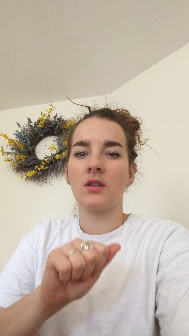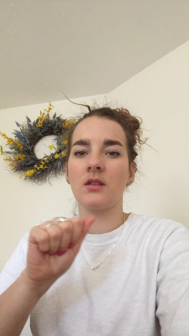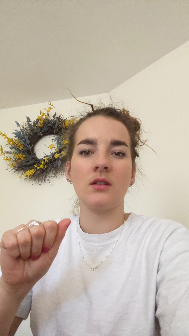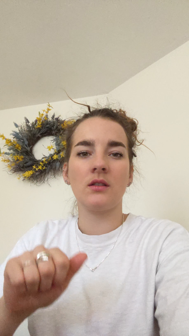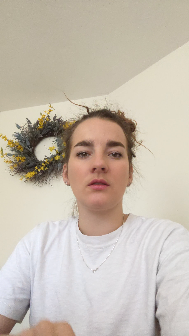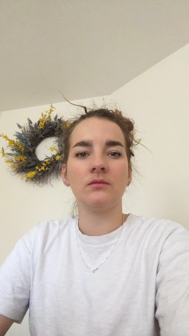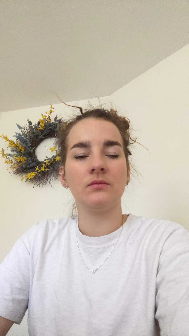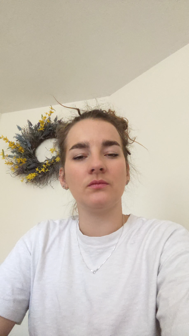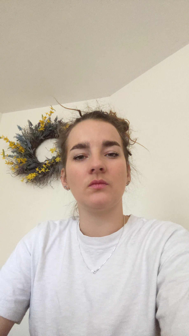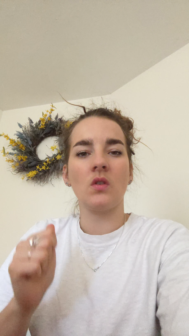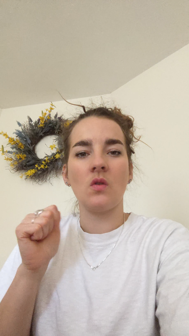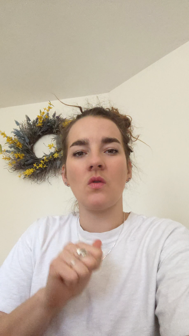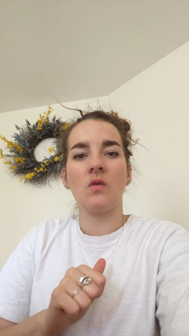coats